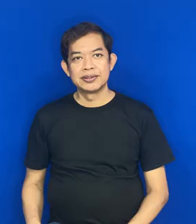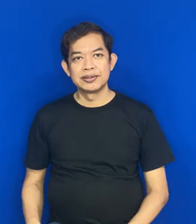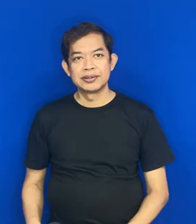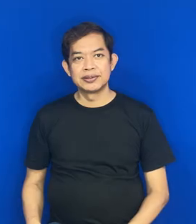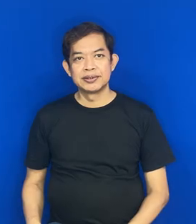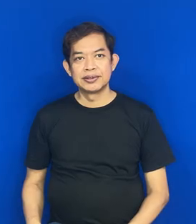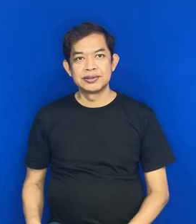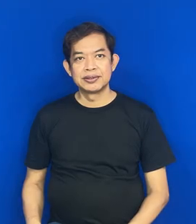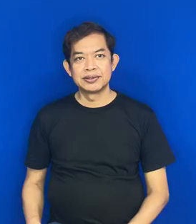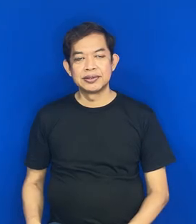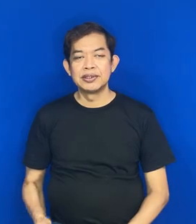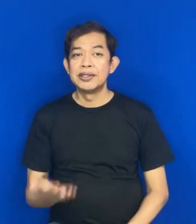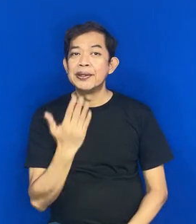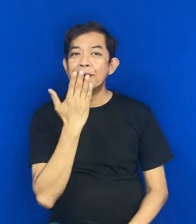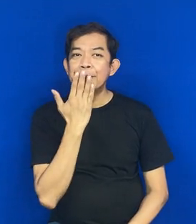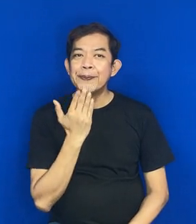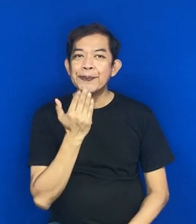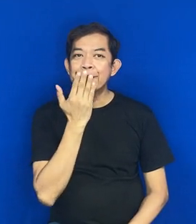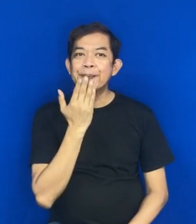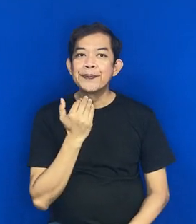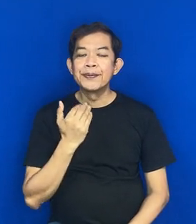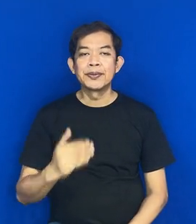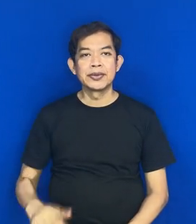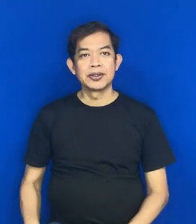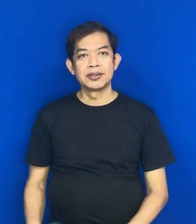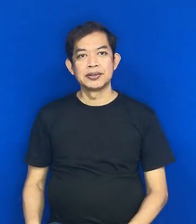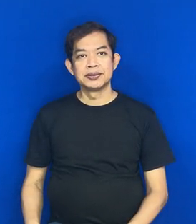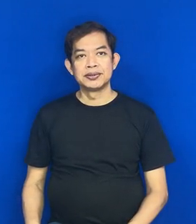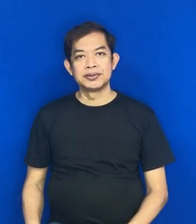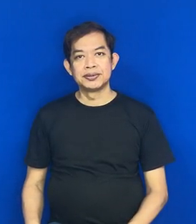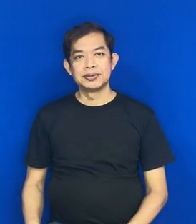sugar